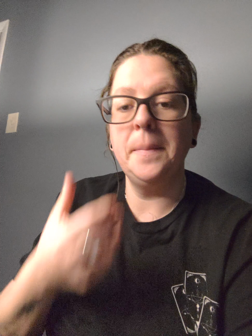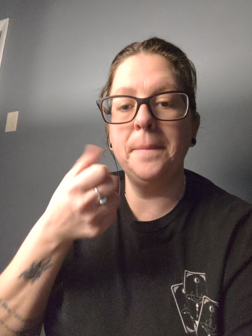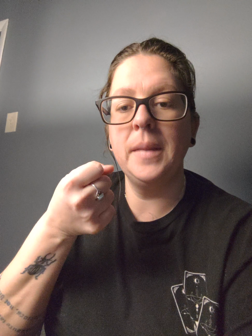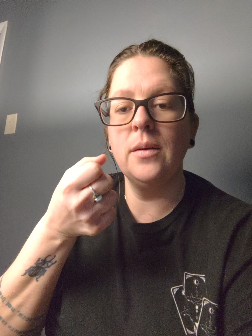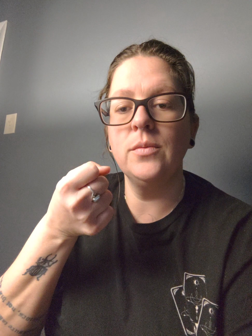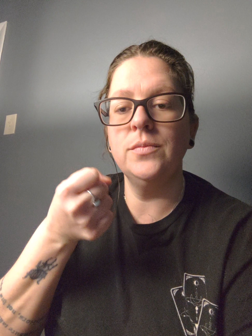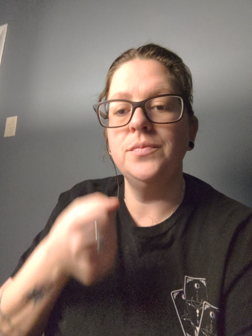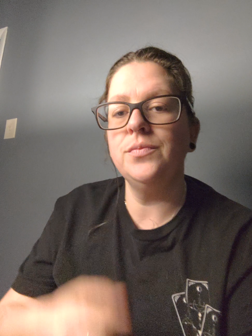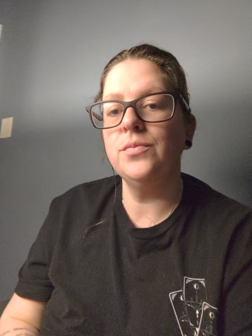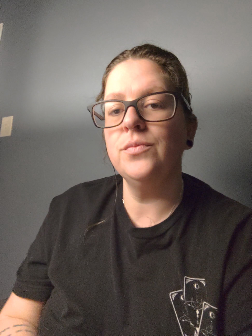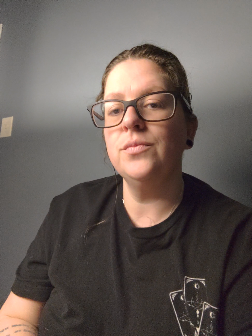milk